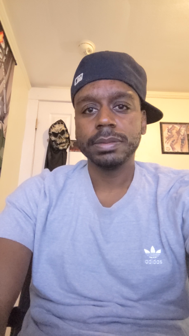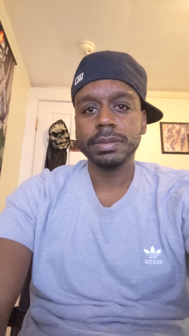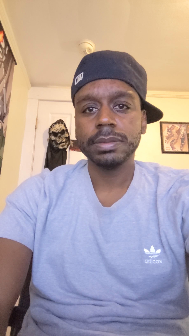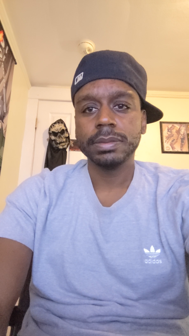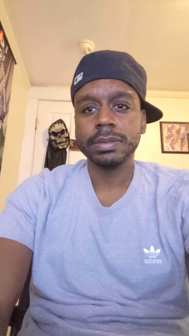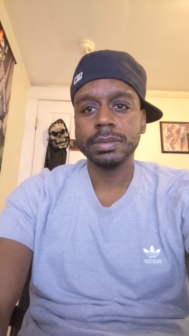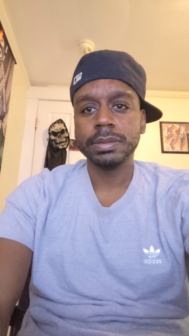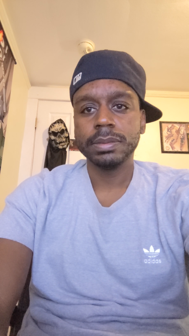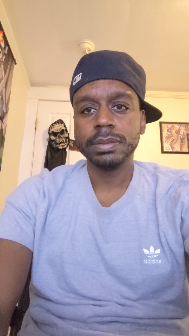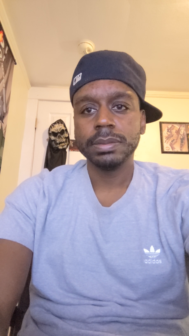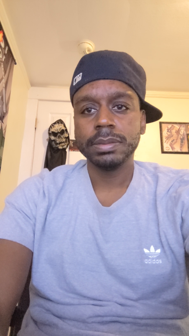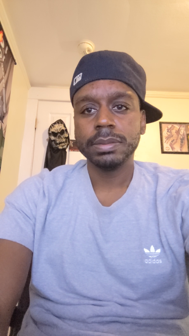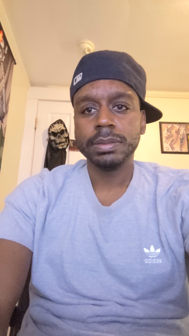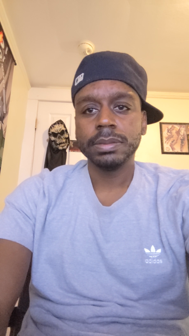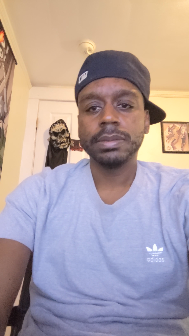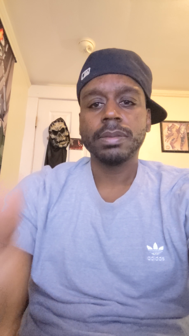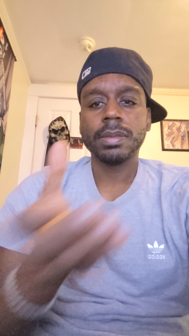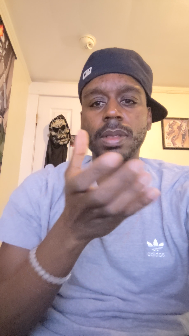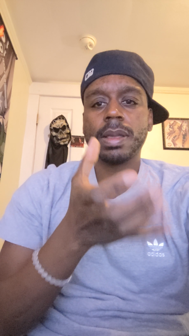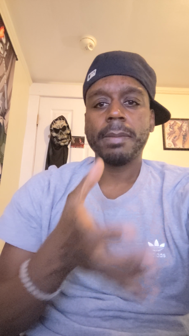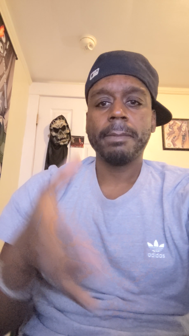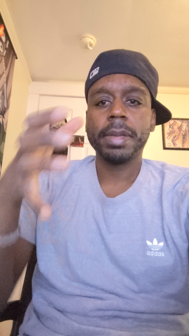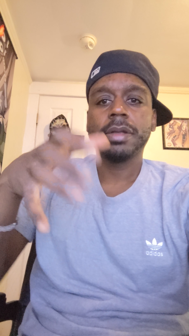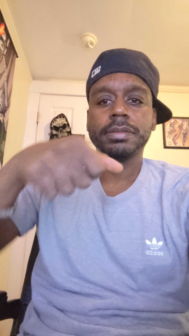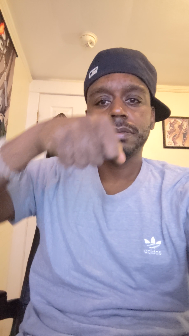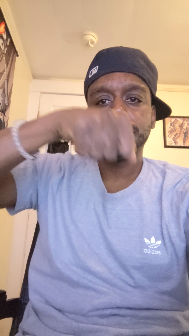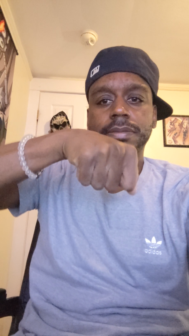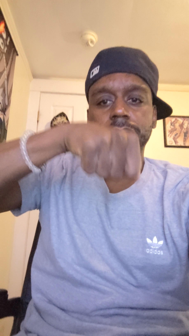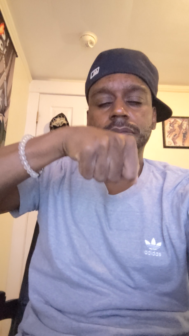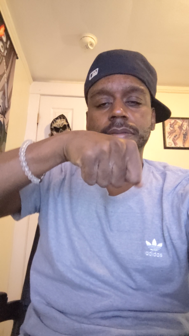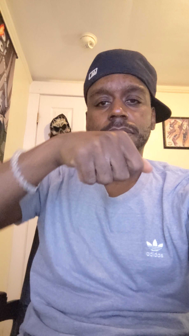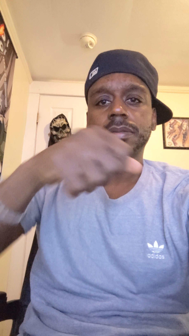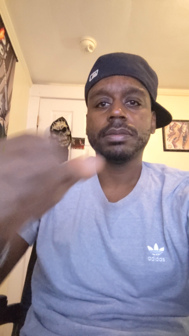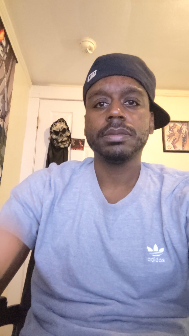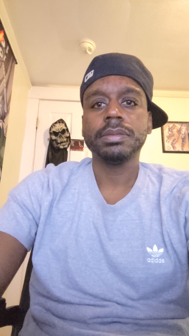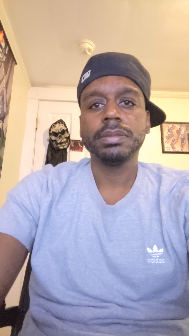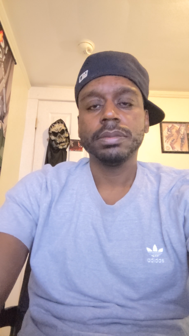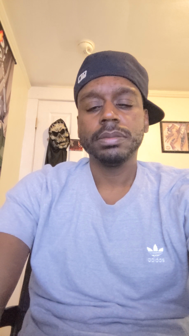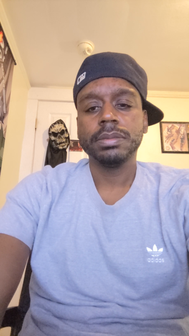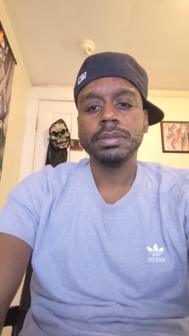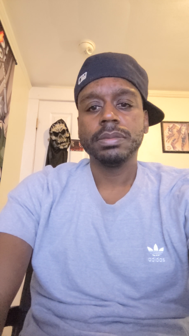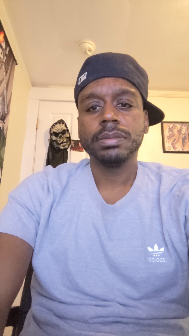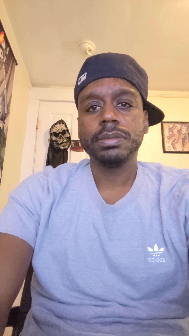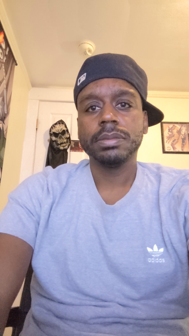bucket